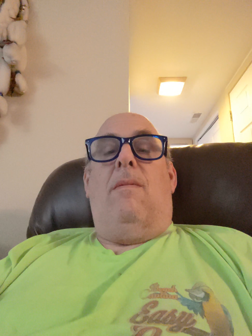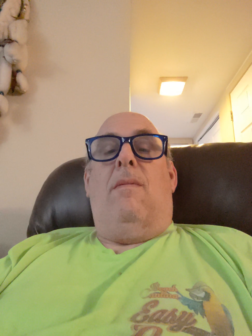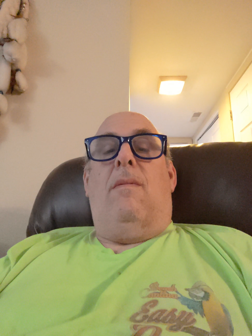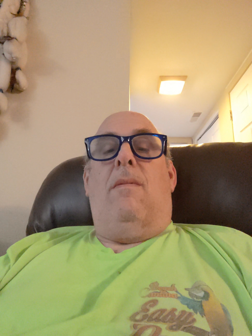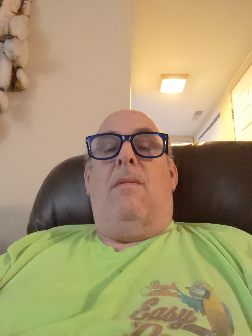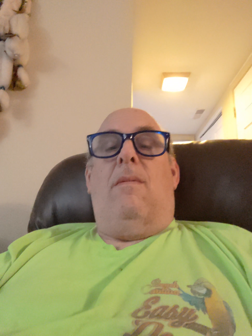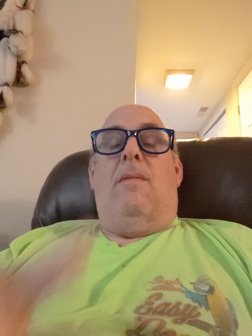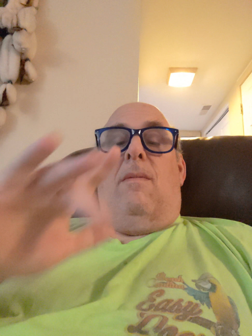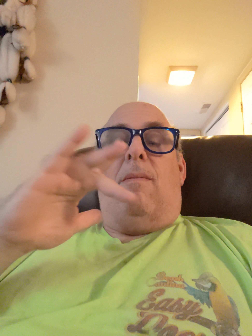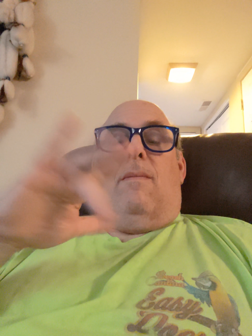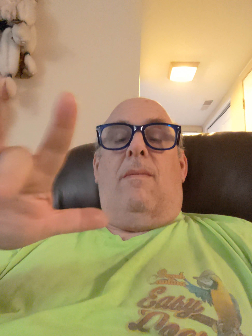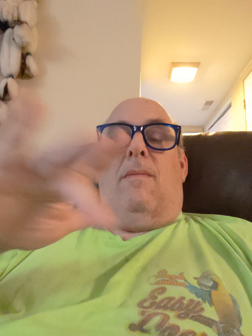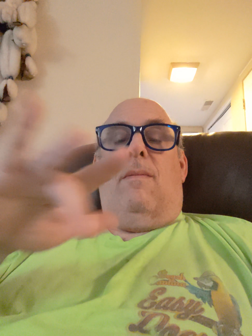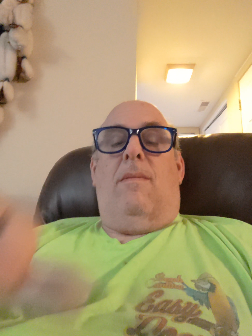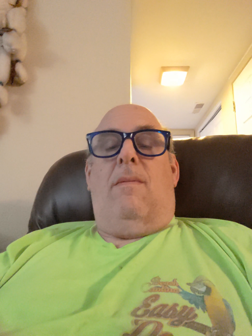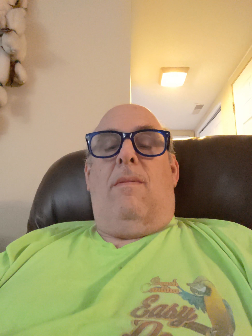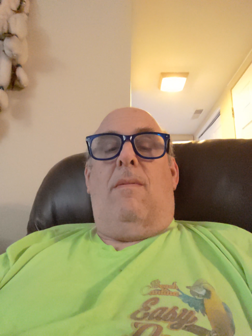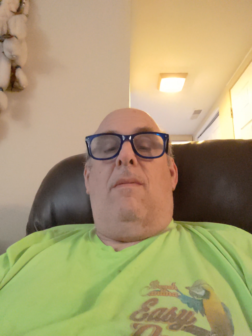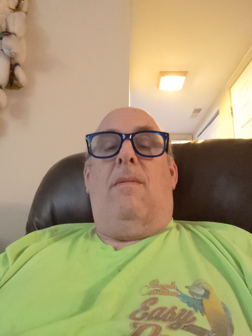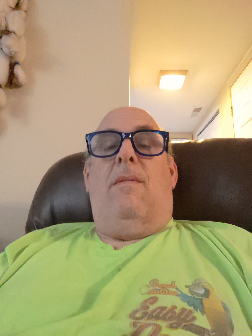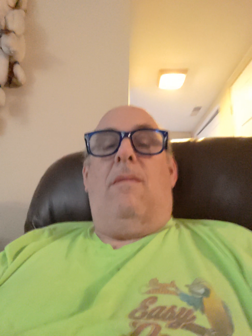empty